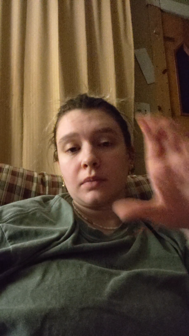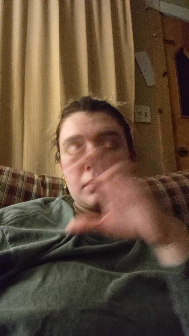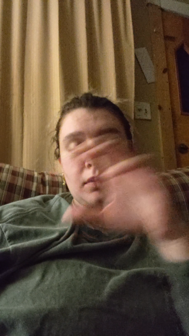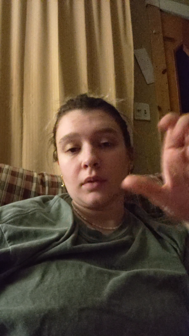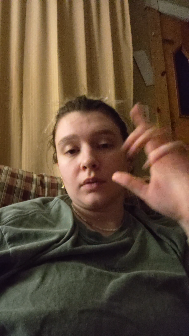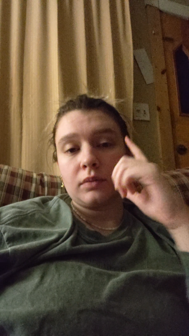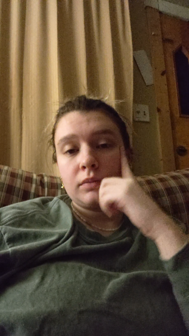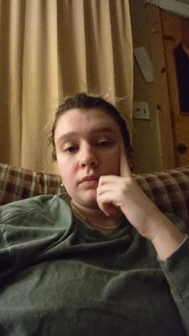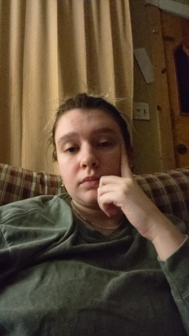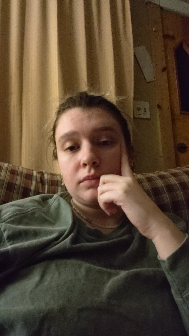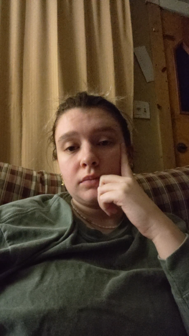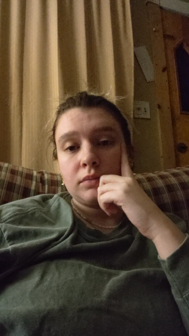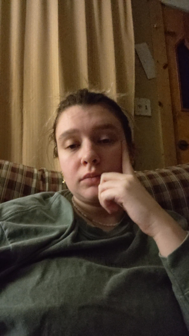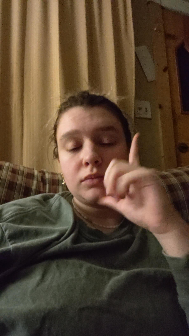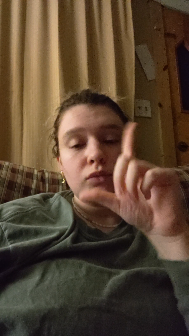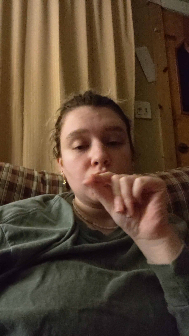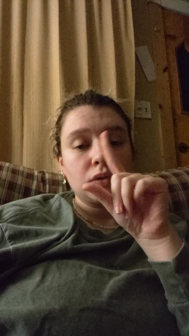chicken